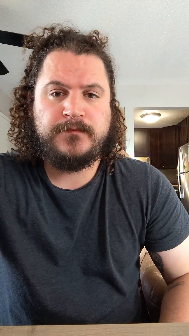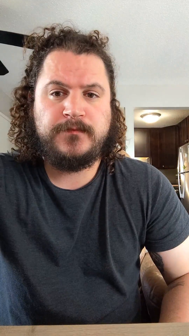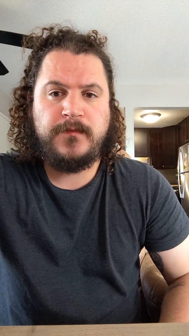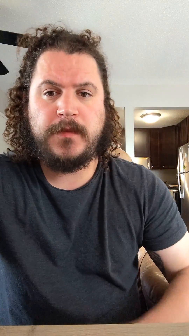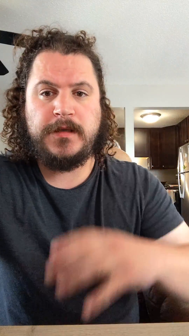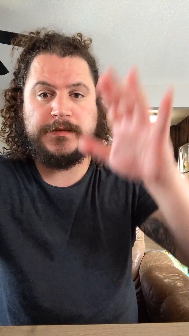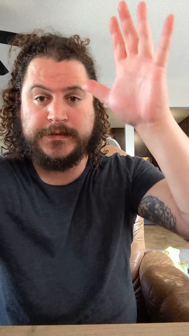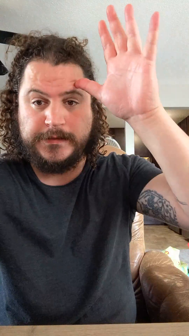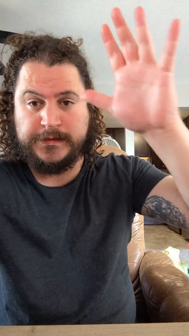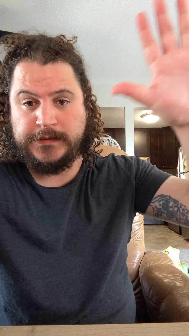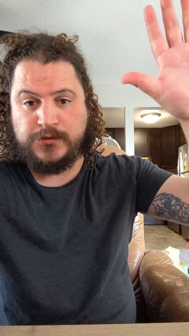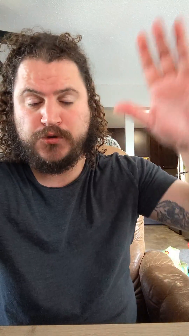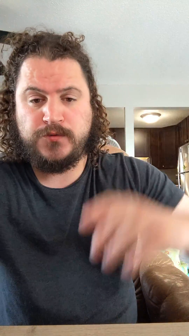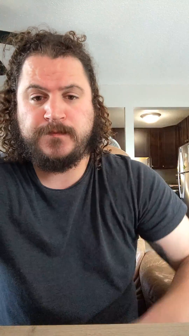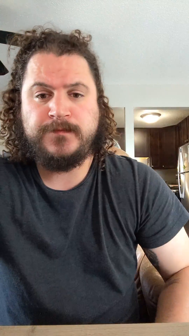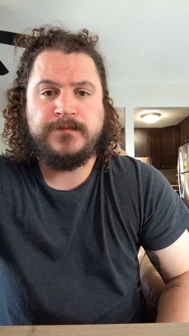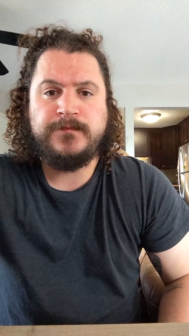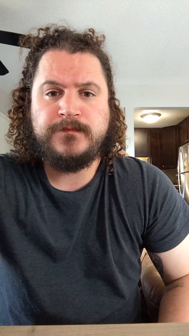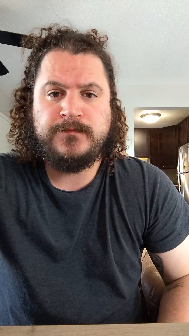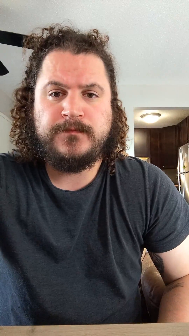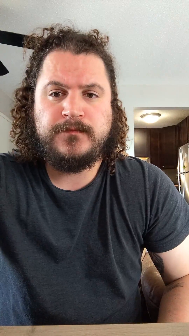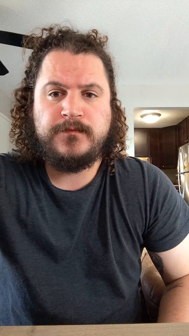deer